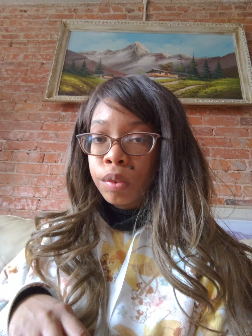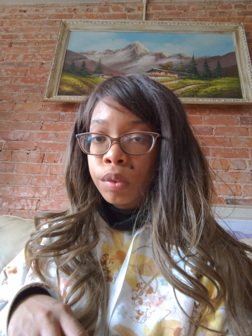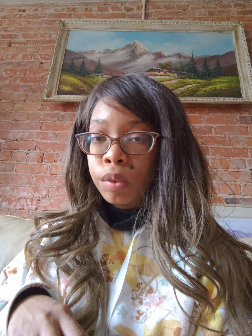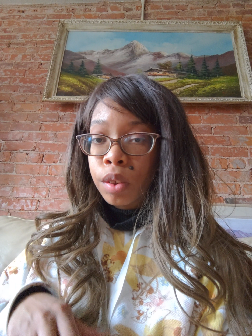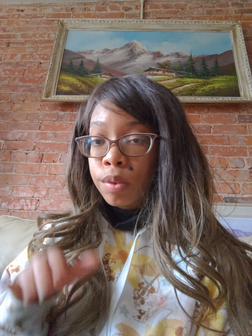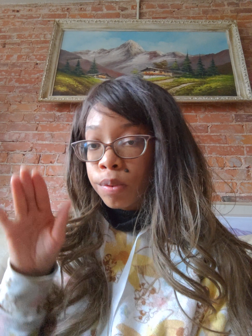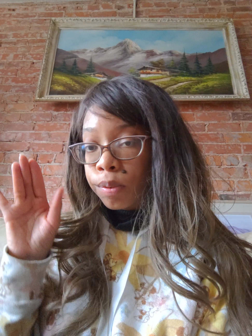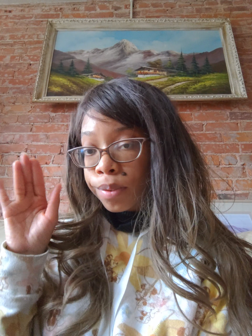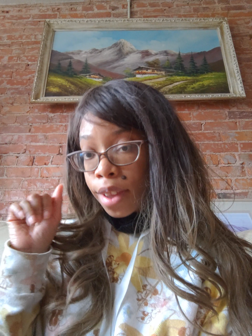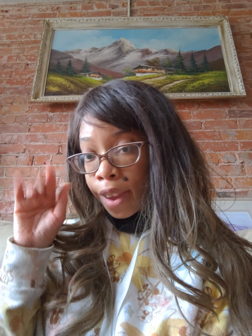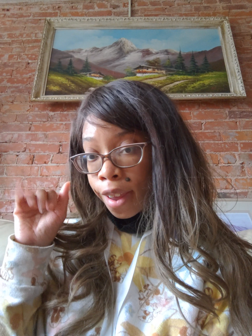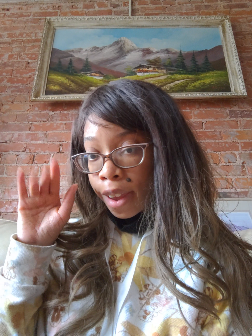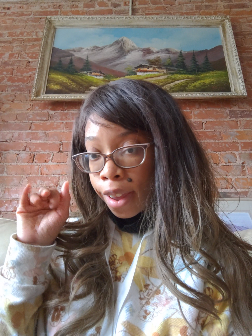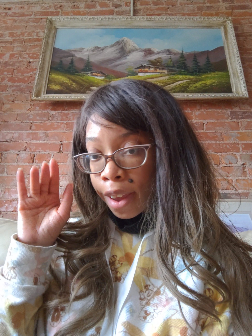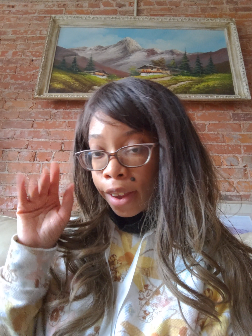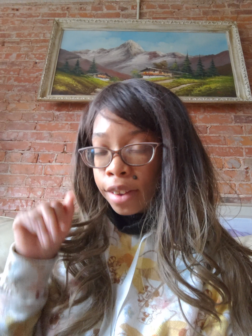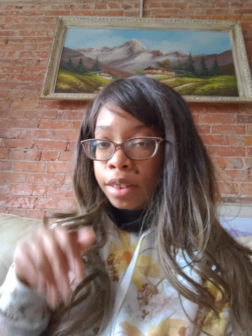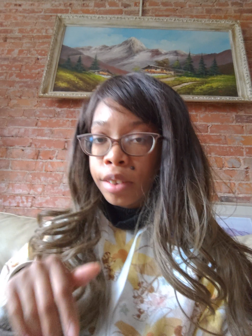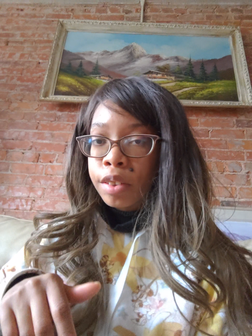bye